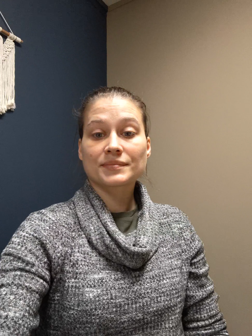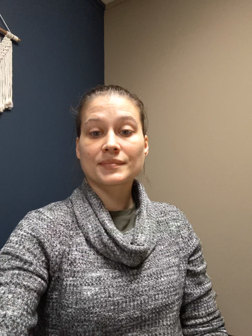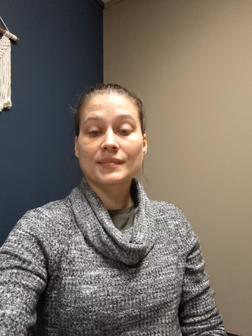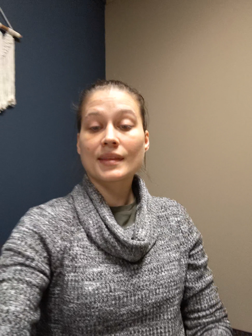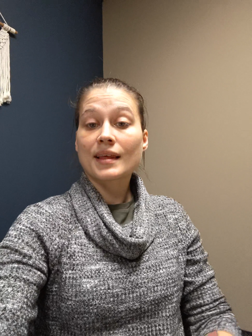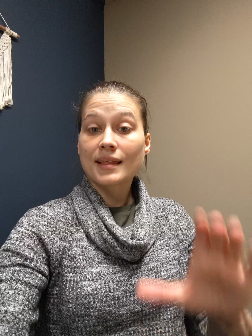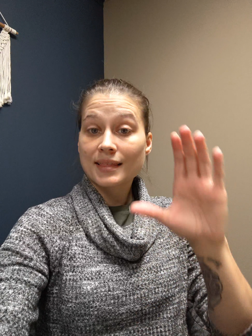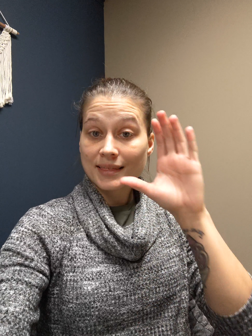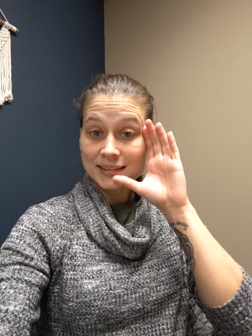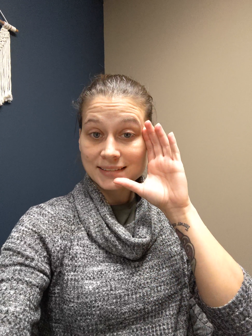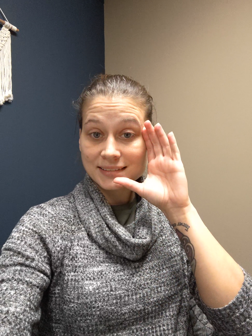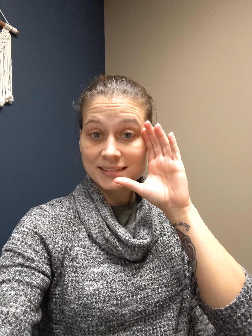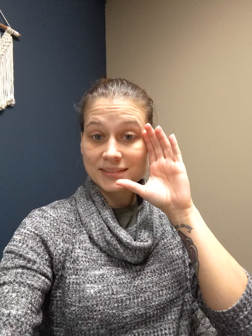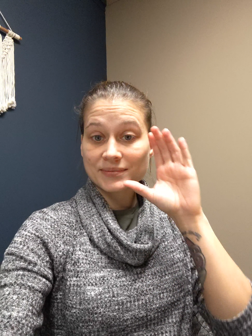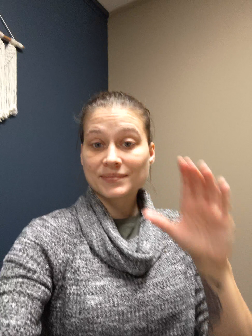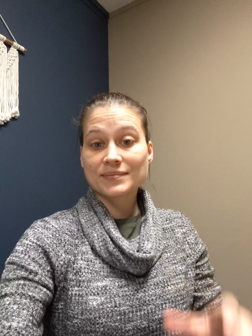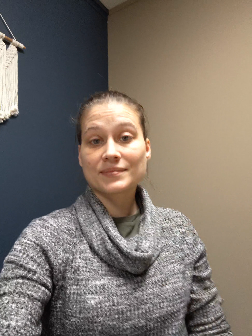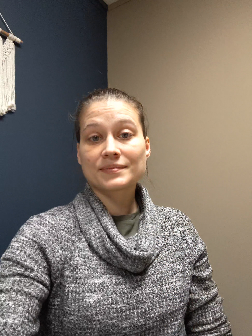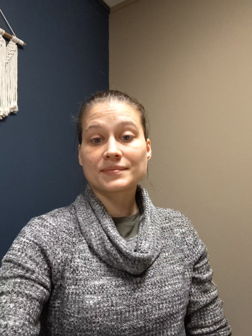listen